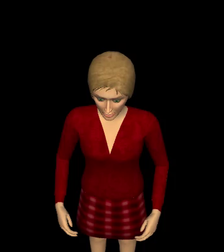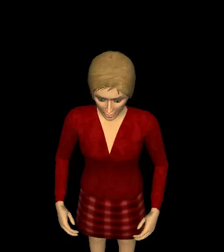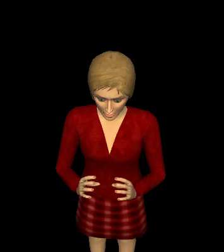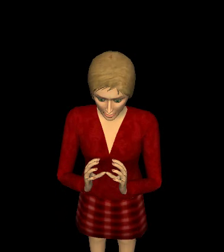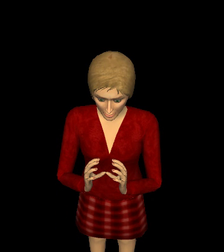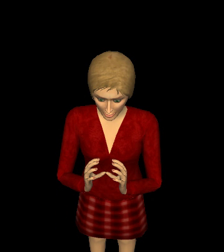عالِم